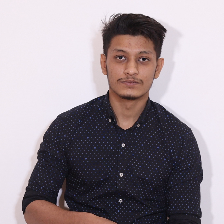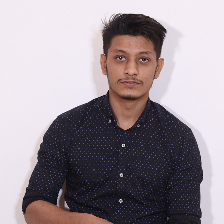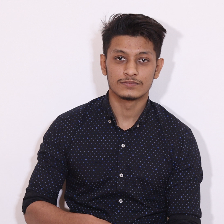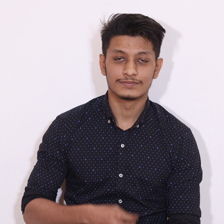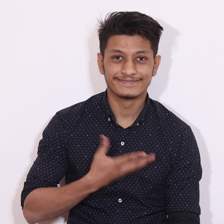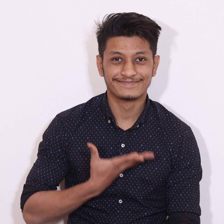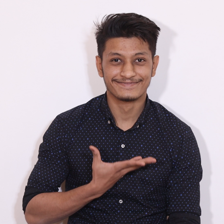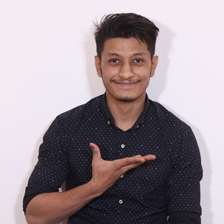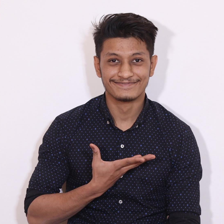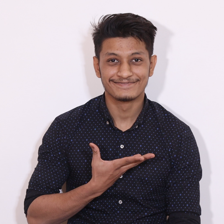glad